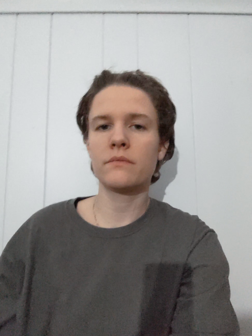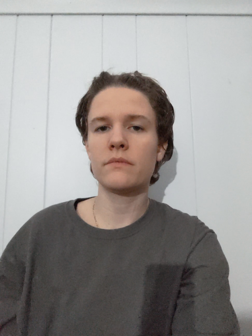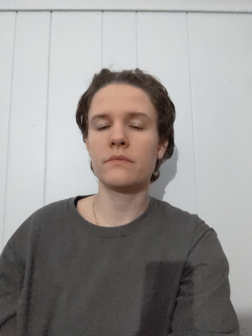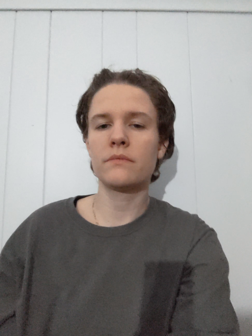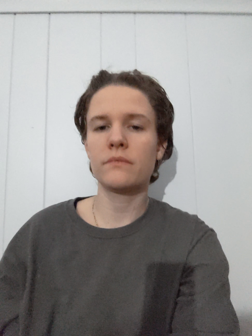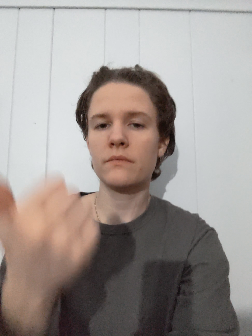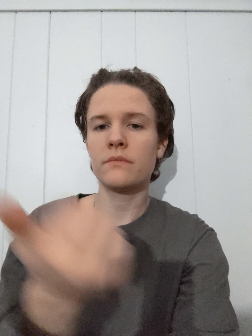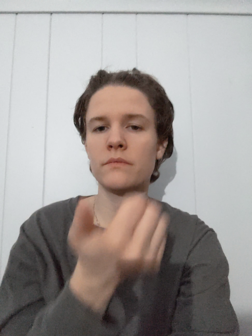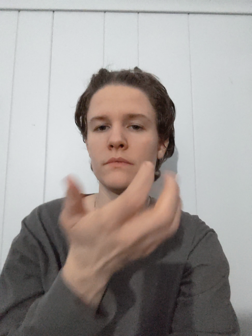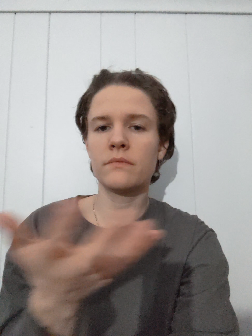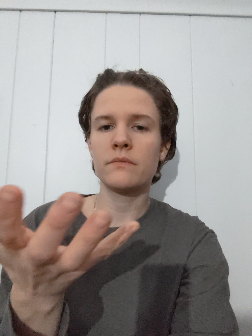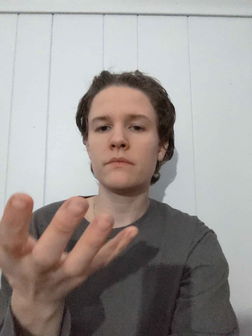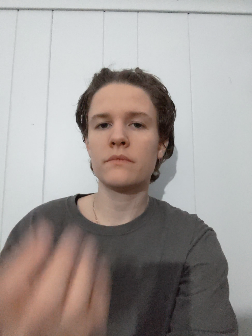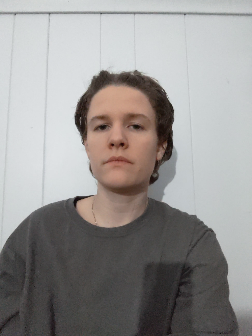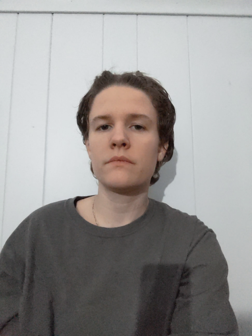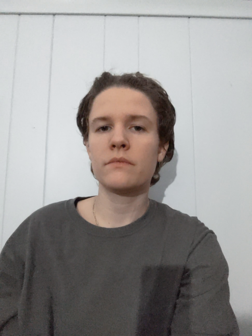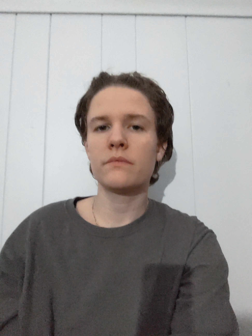every